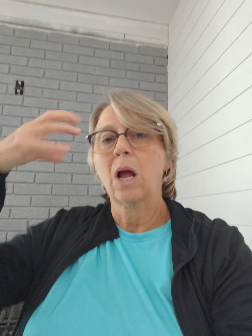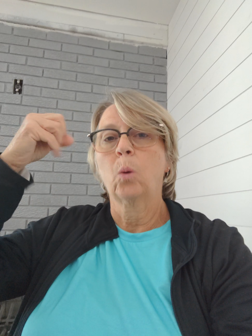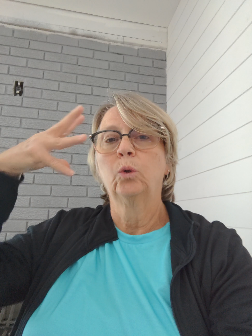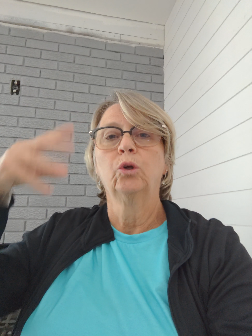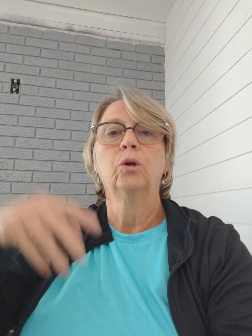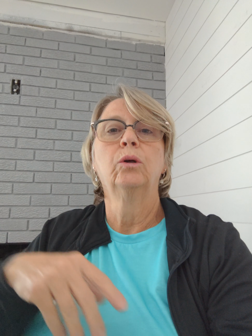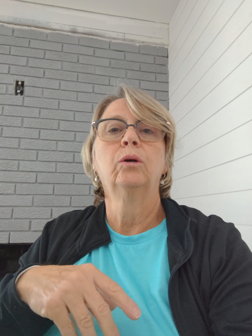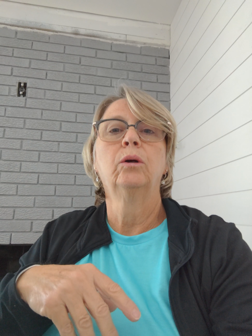shower